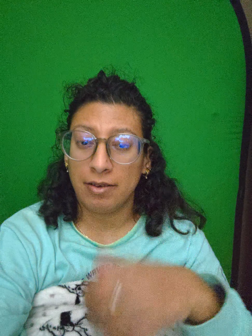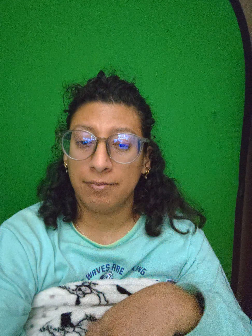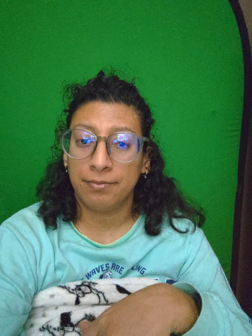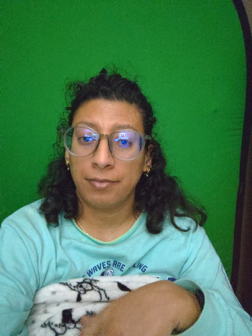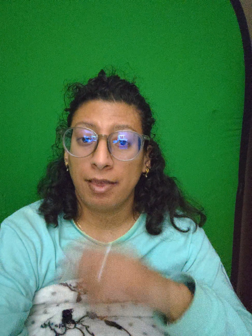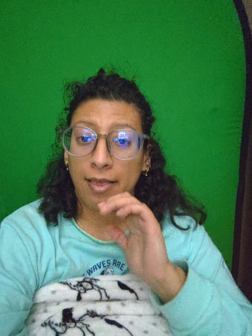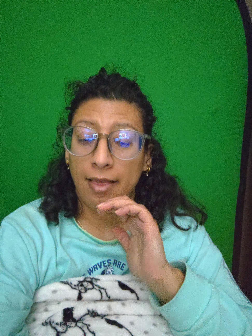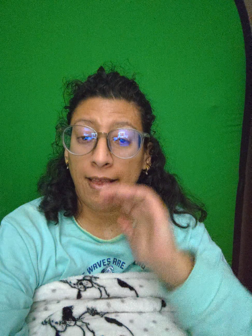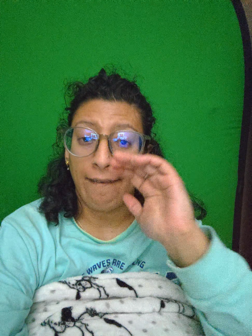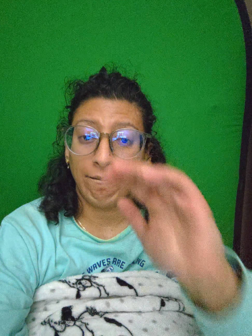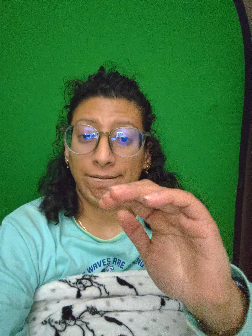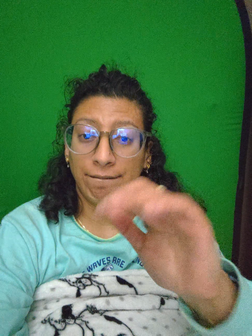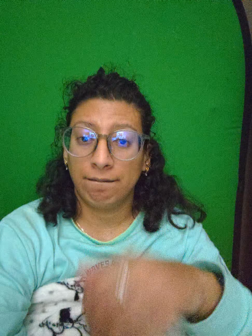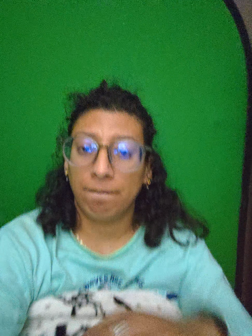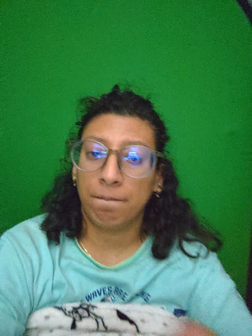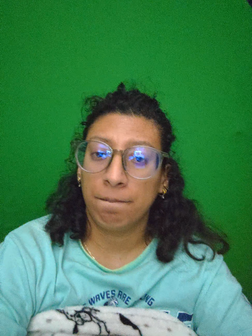gift